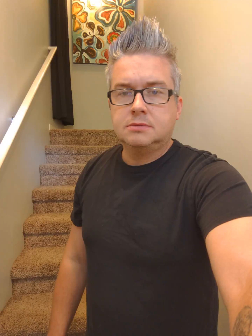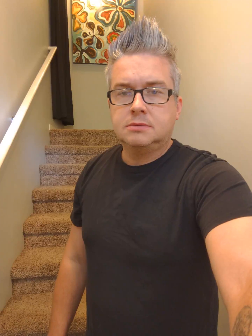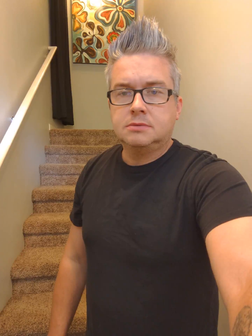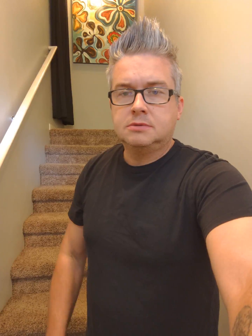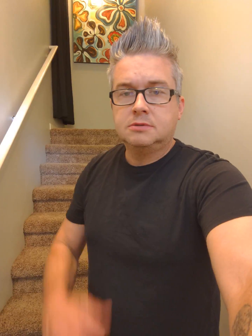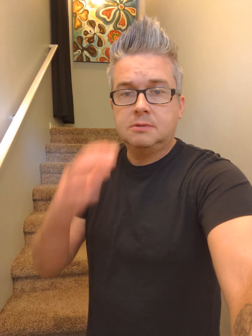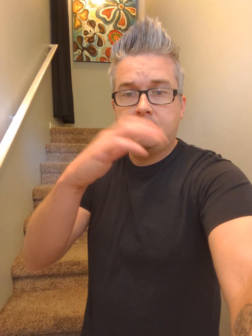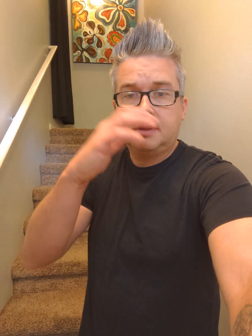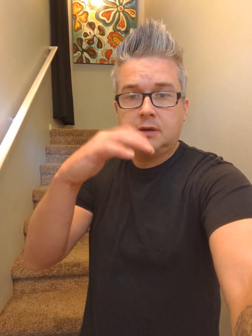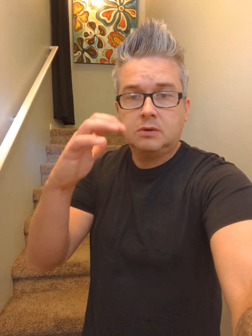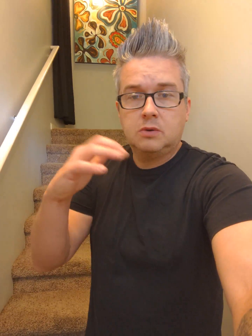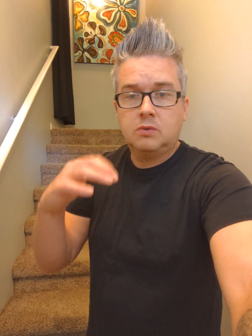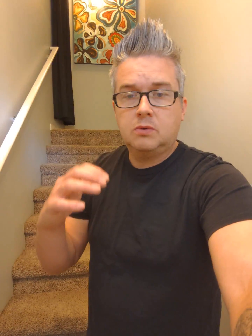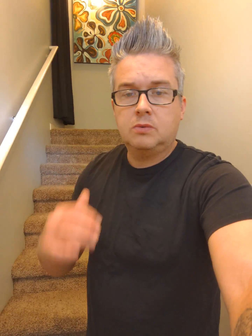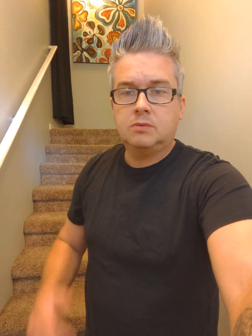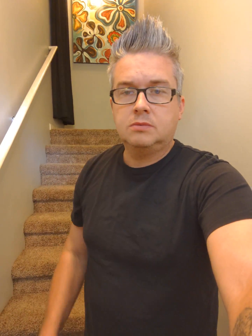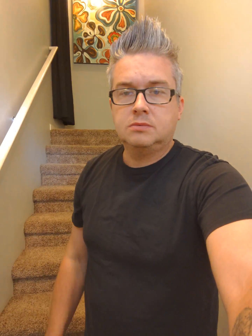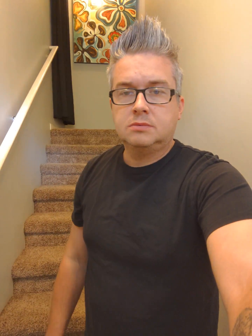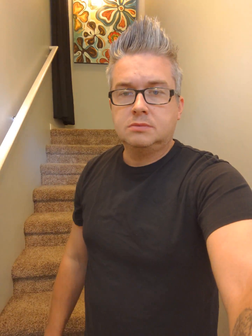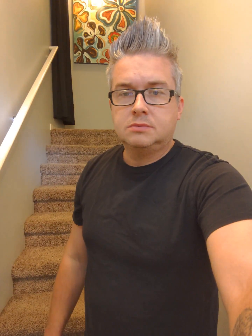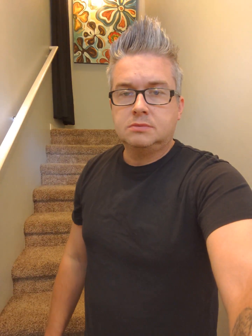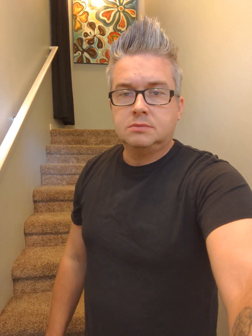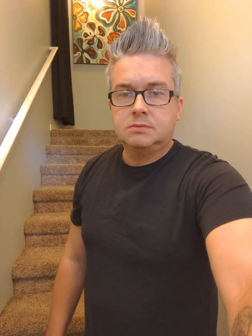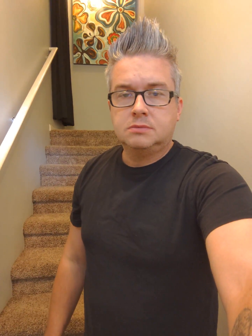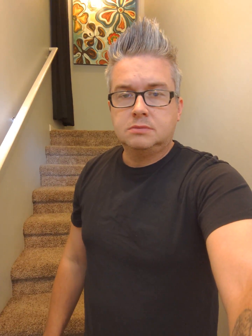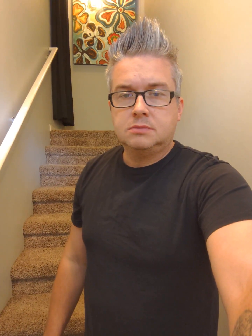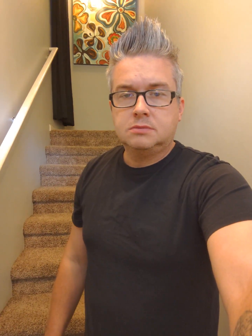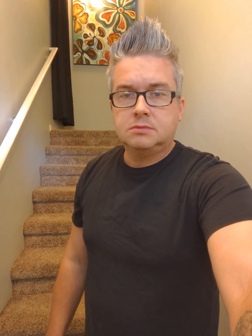grapes